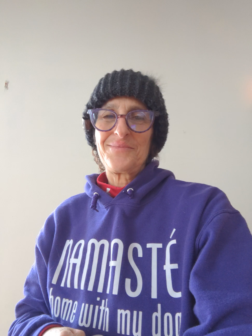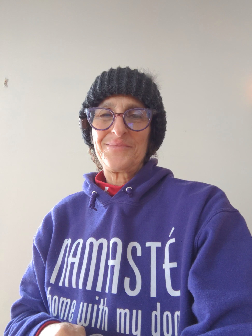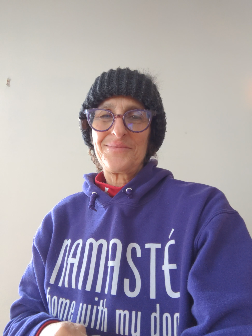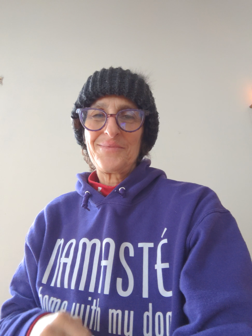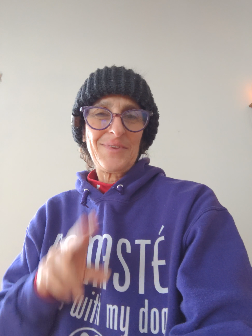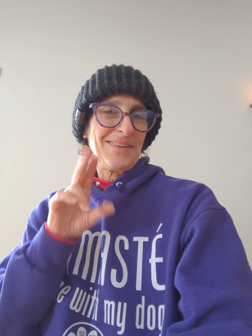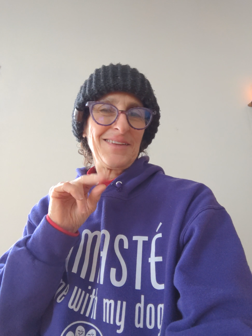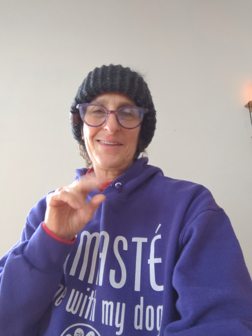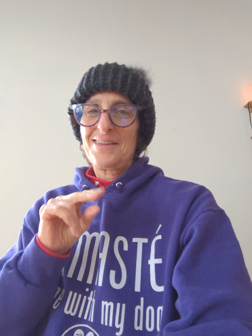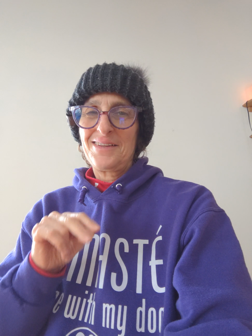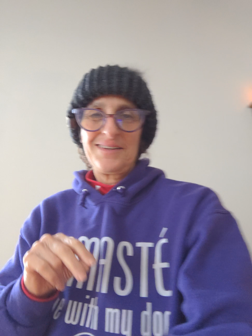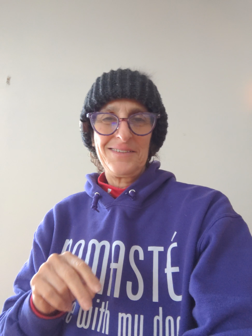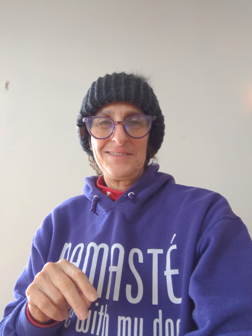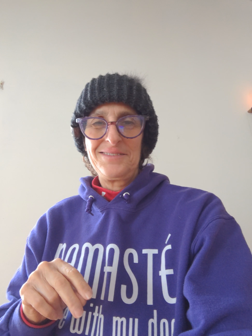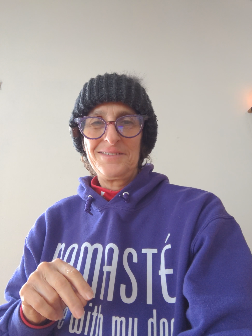no